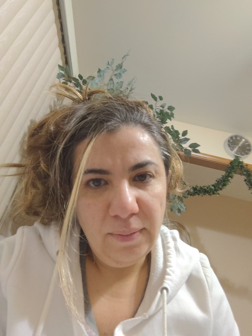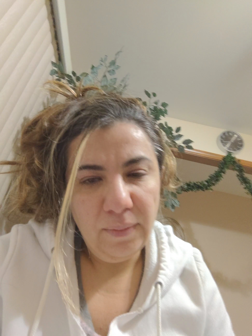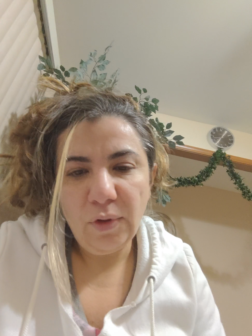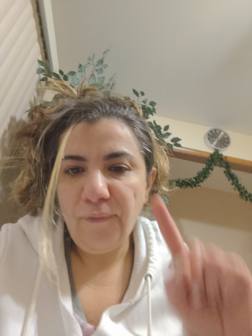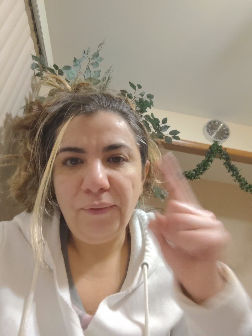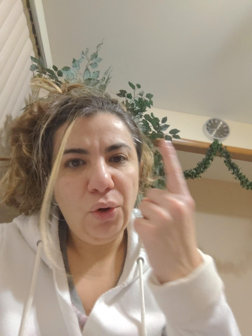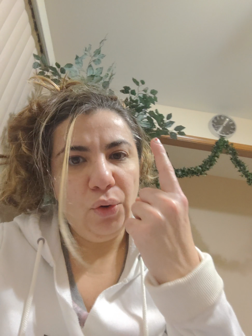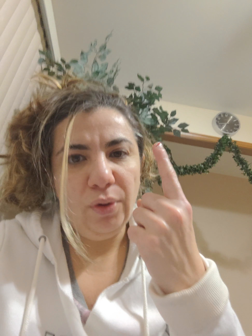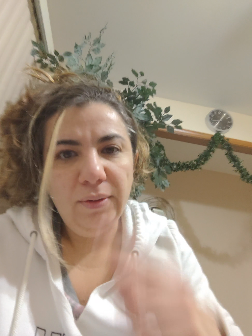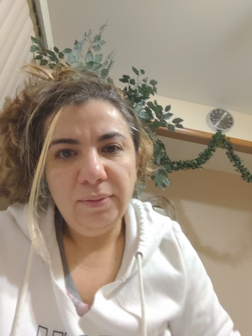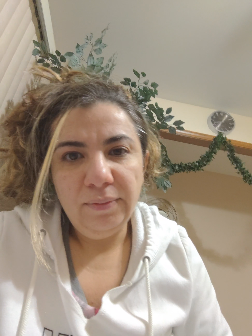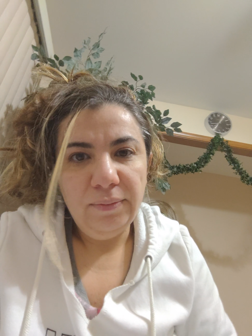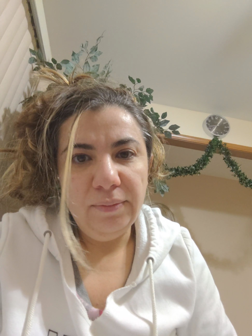first